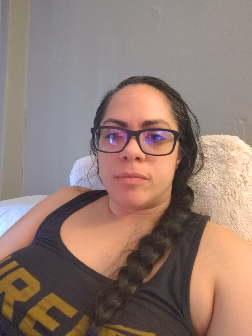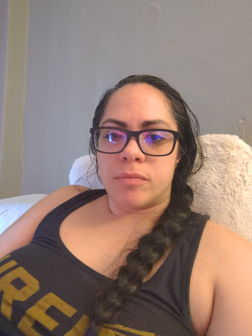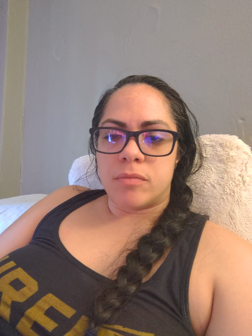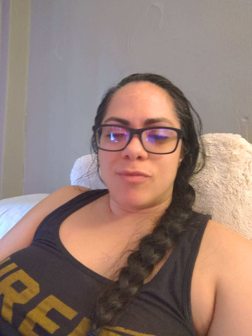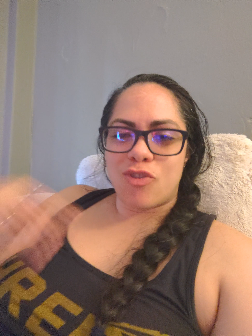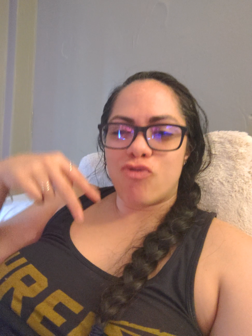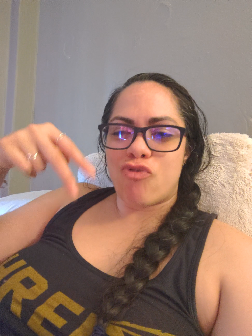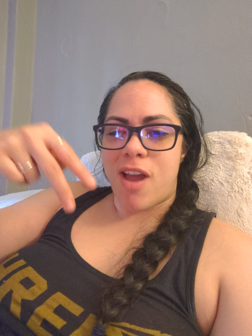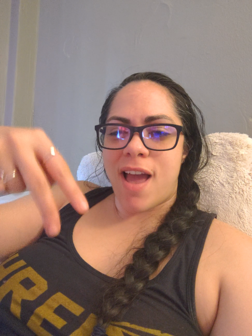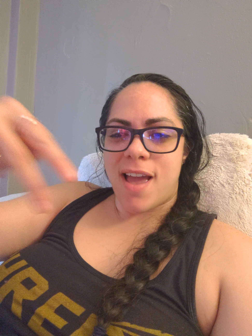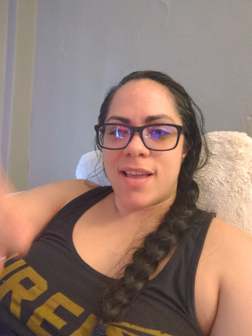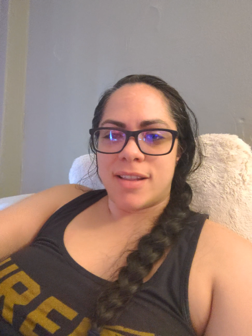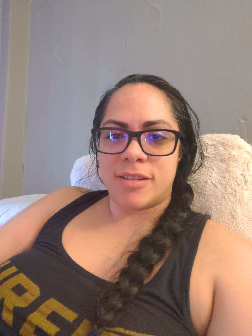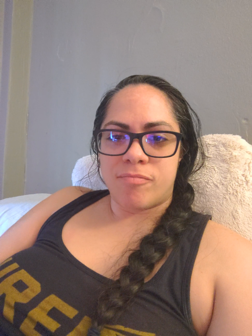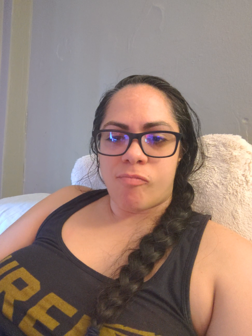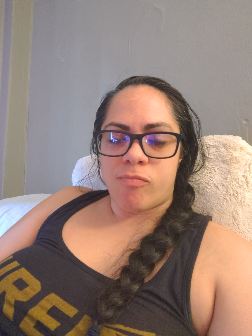ride